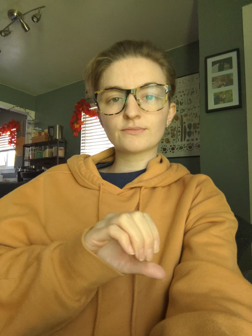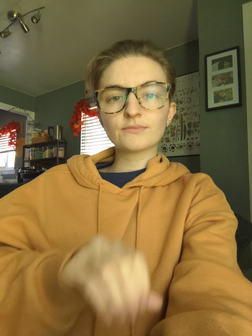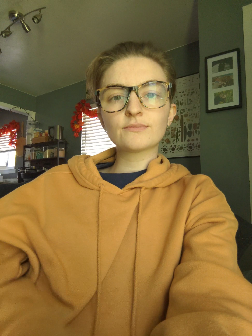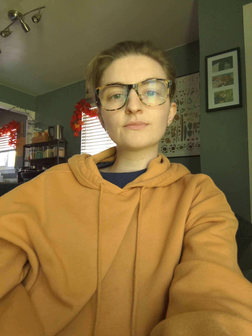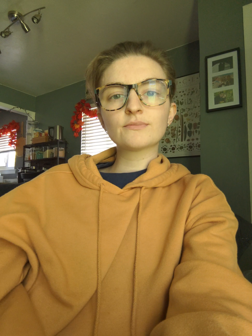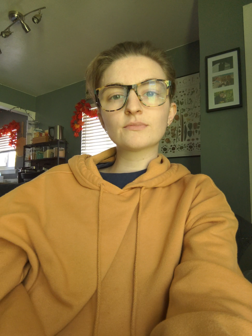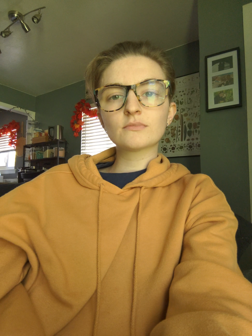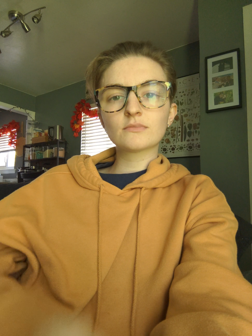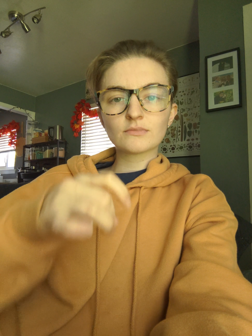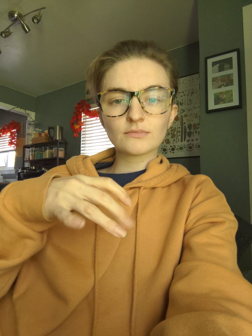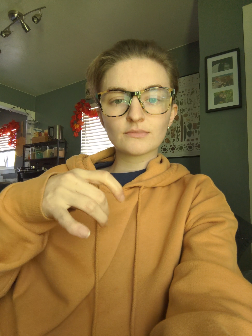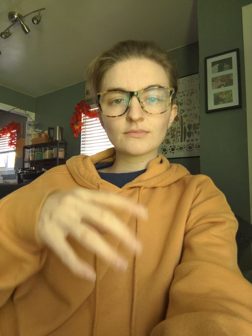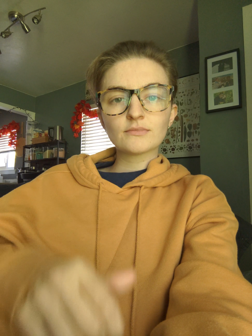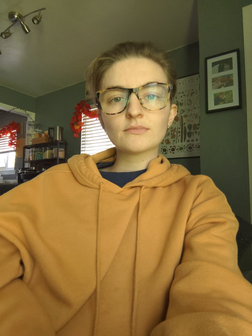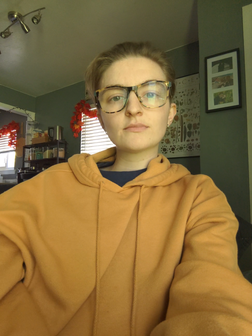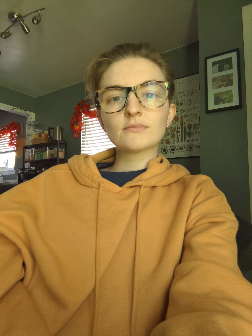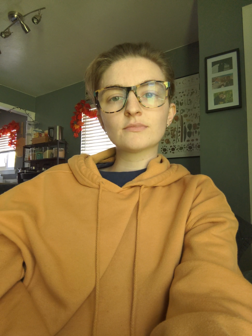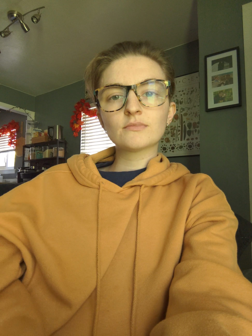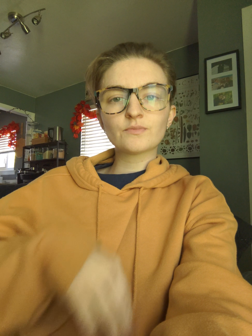pumpkin